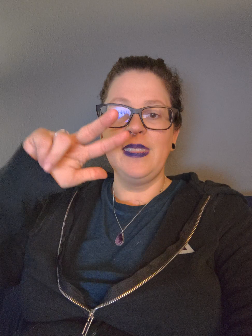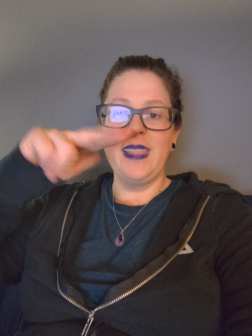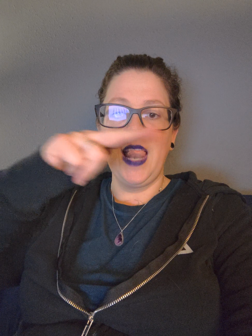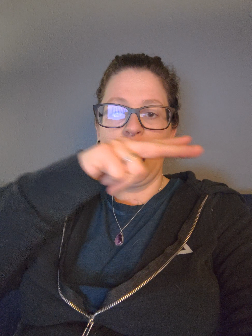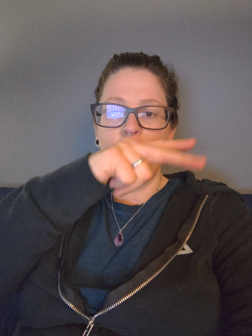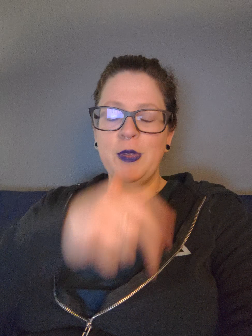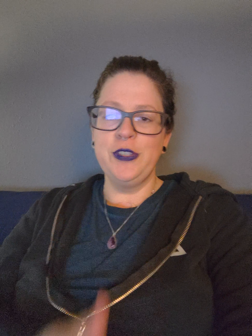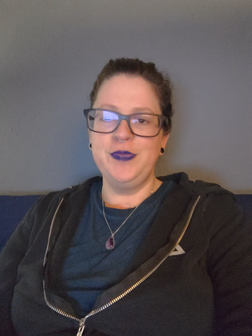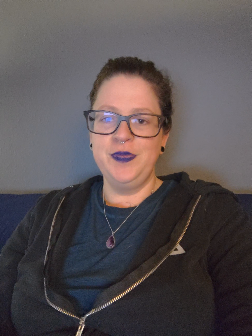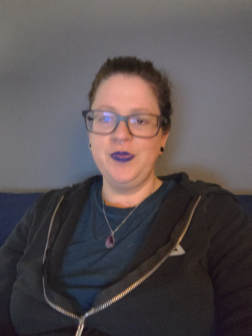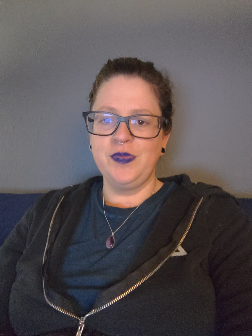helicopter